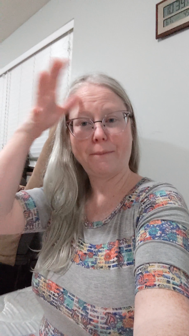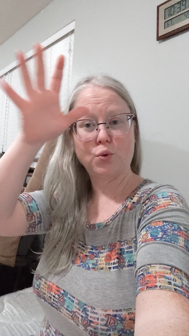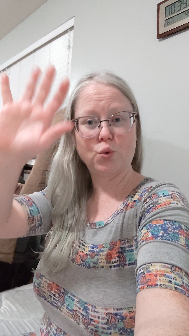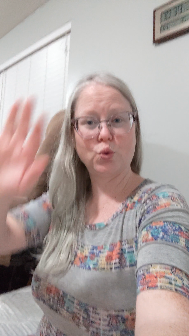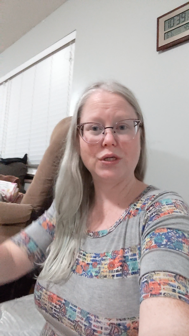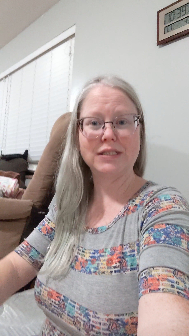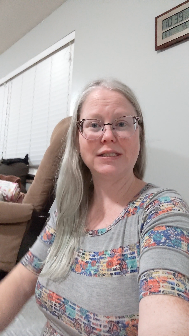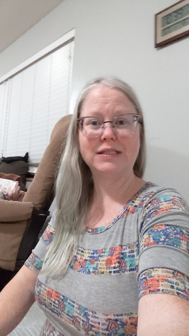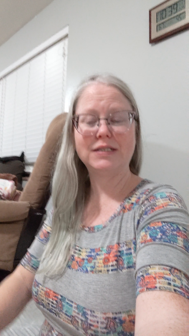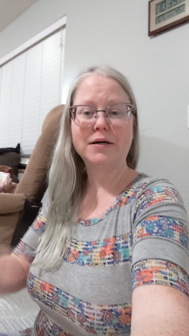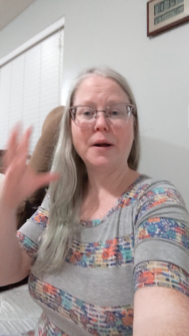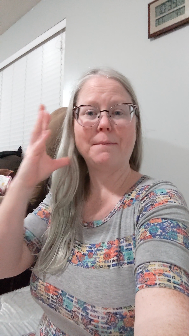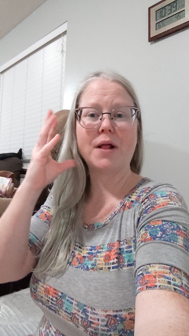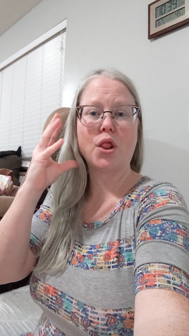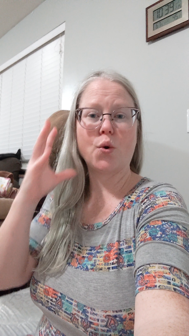pillow